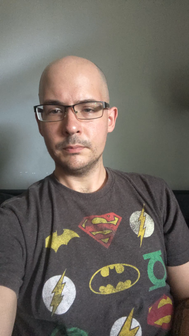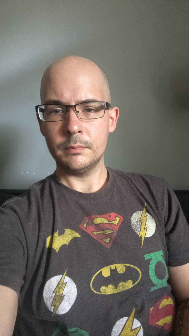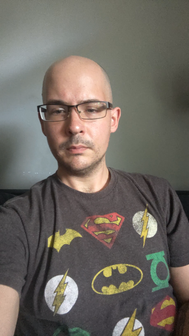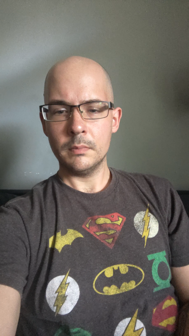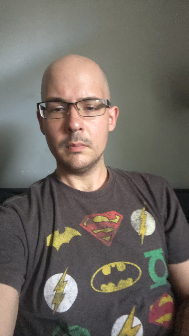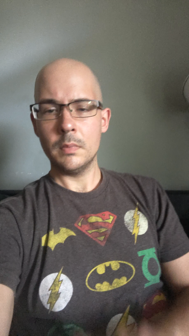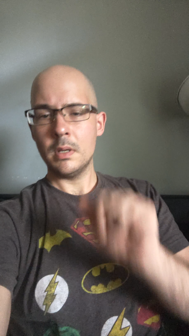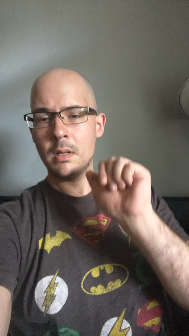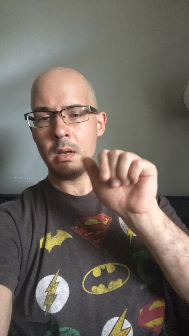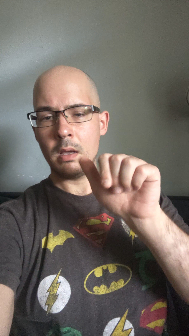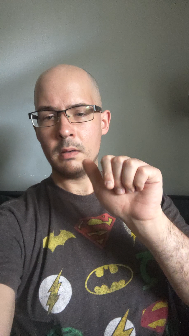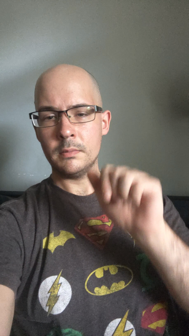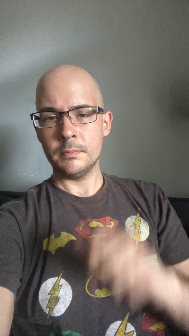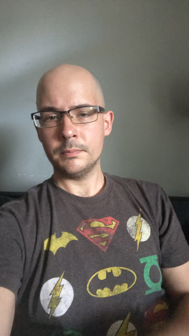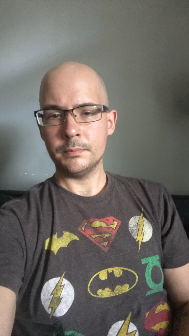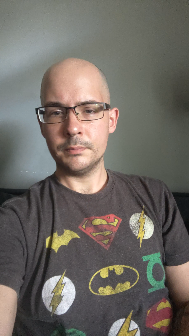knock